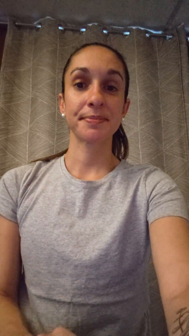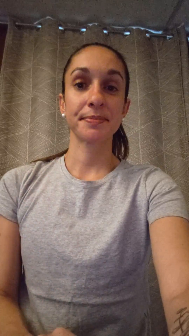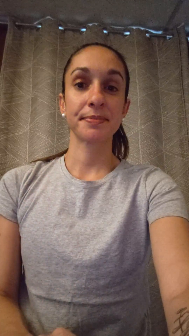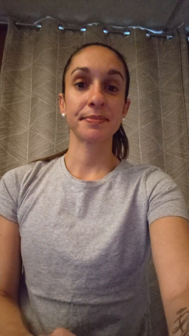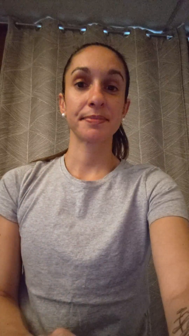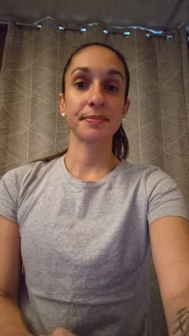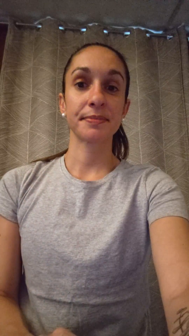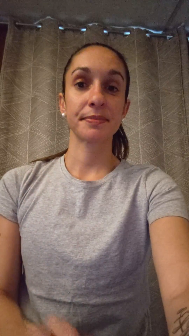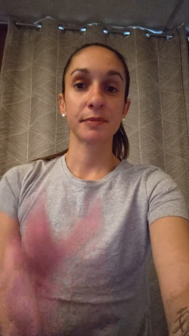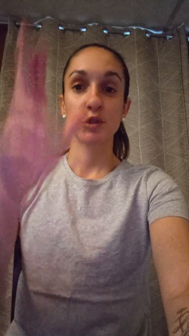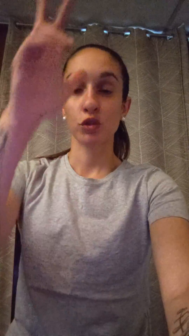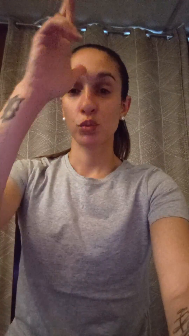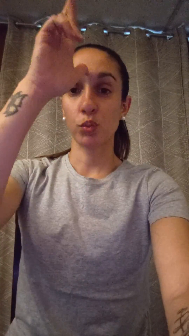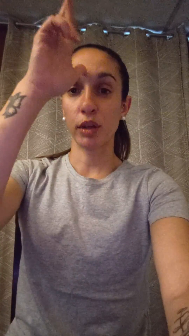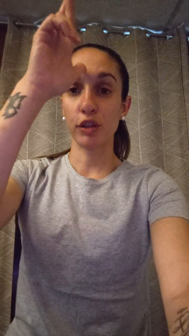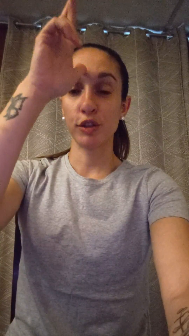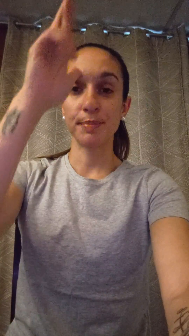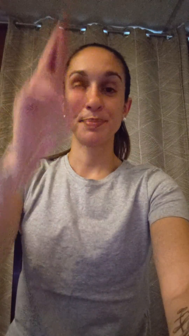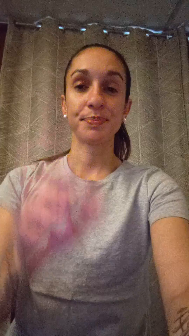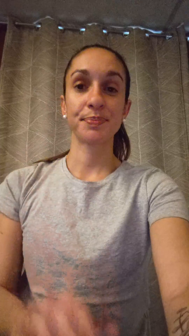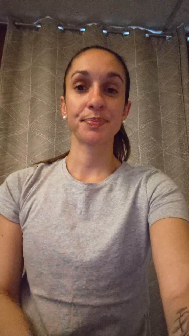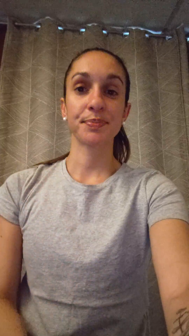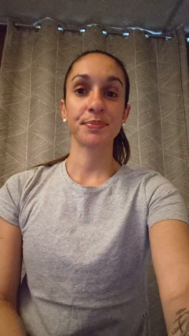rooster